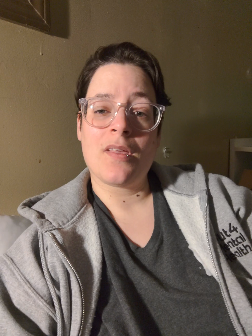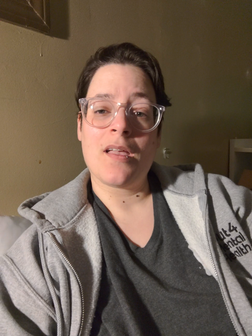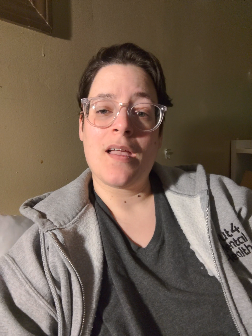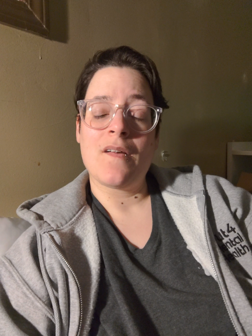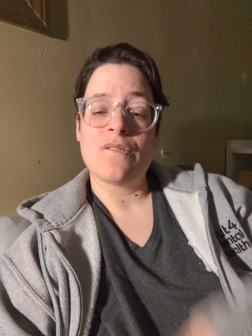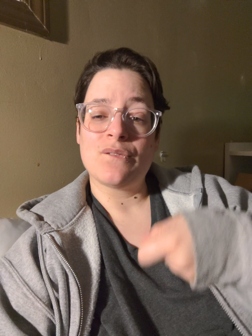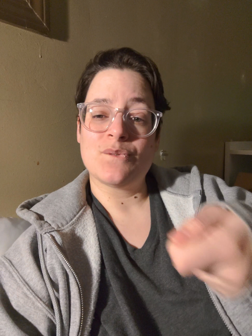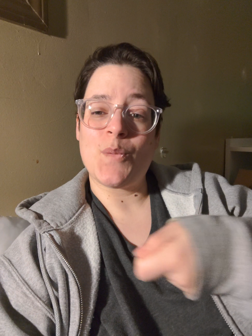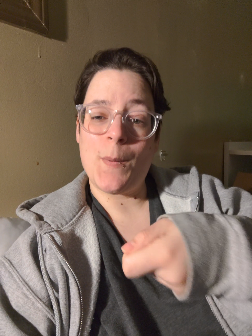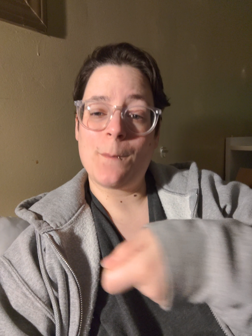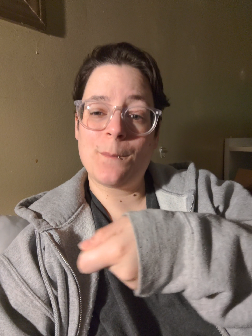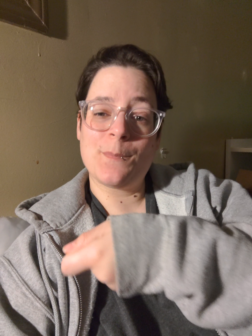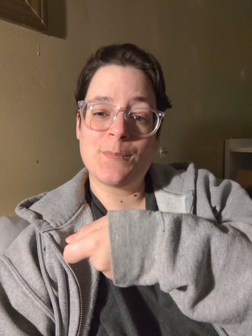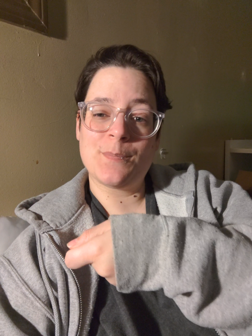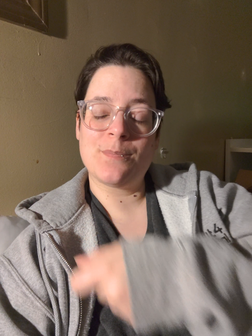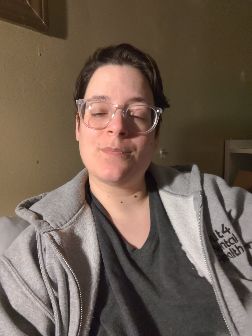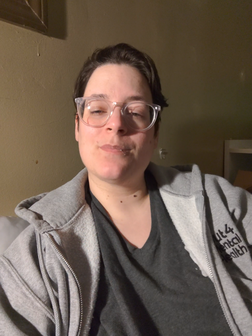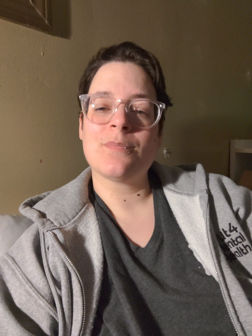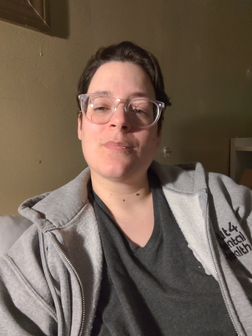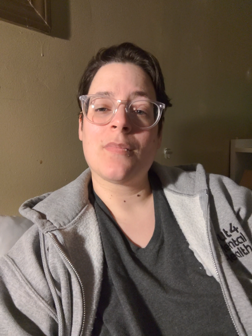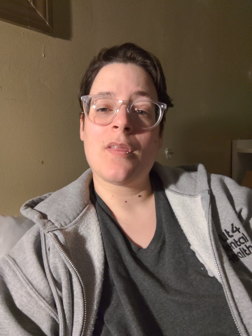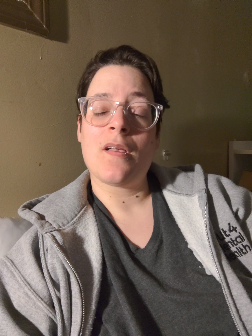vacuum